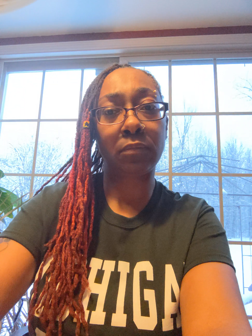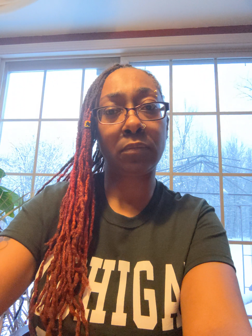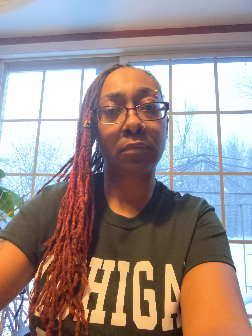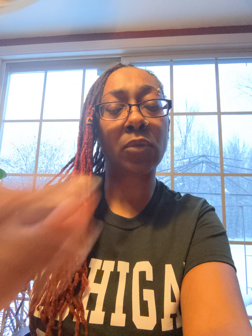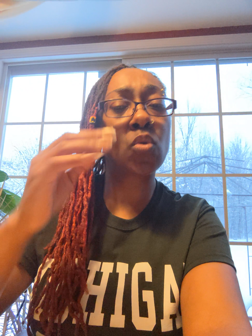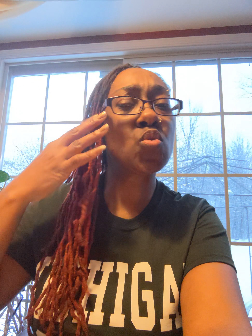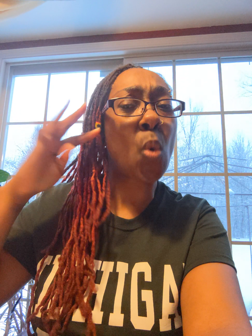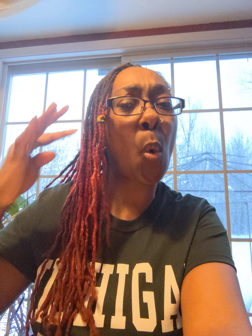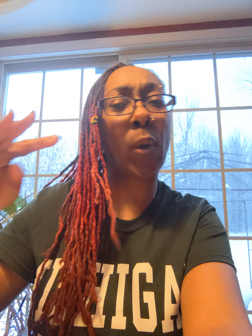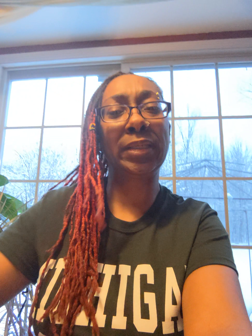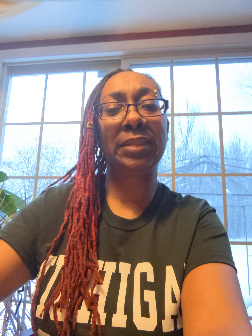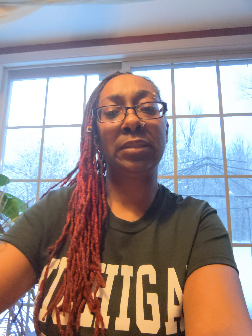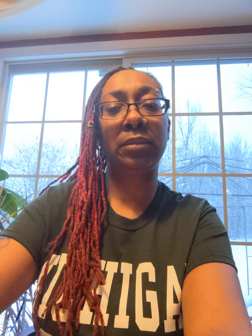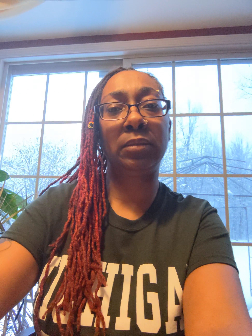noisy